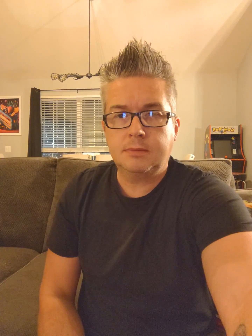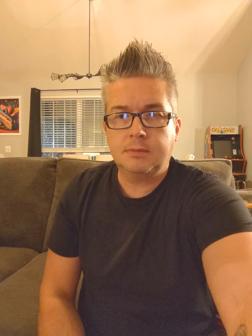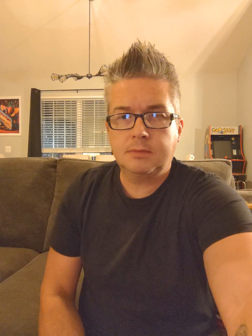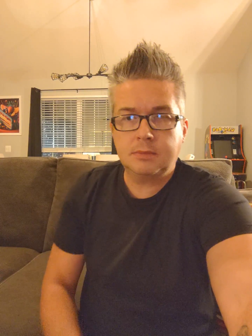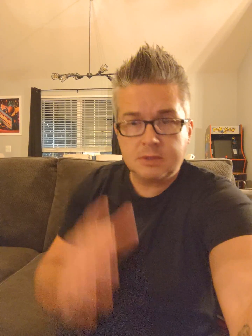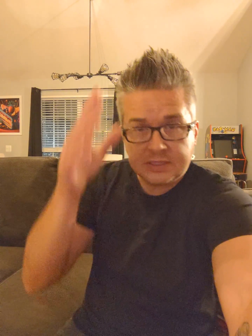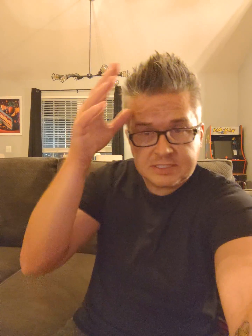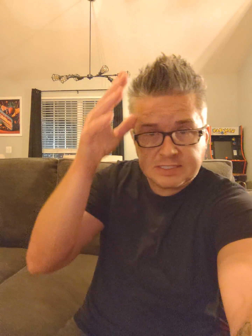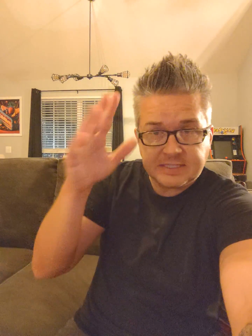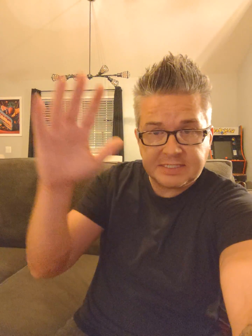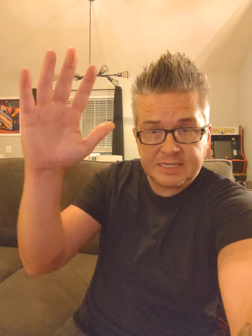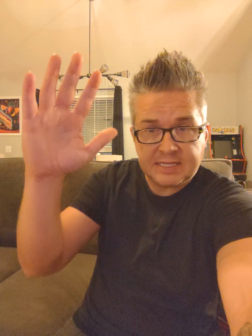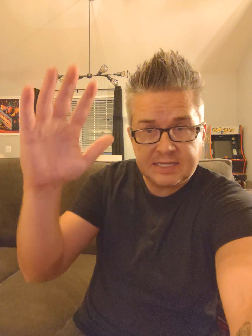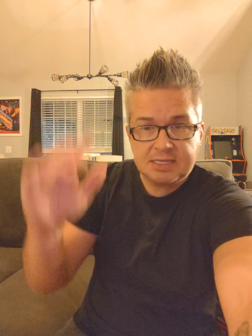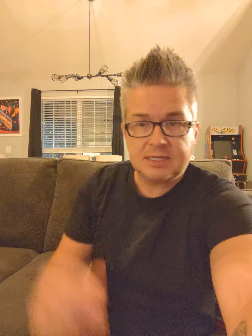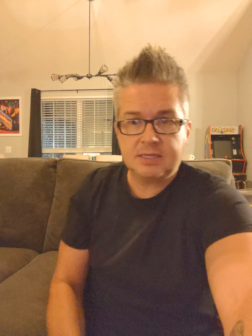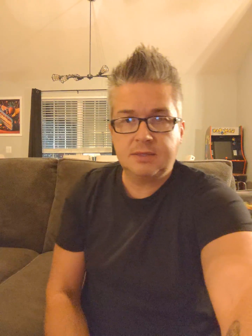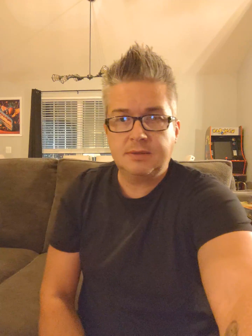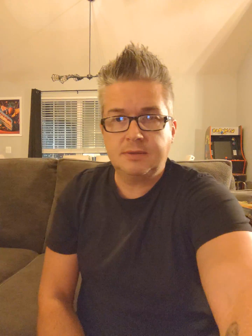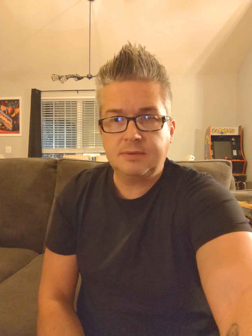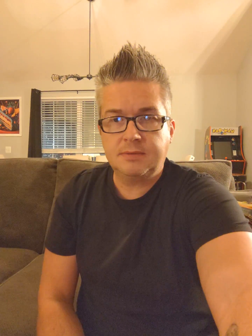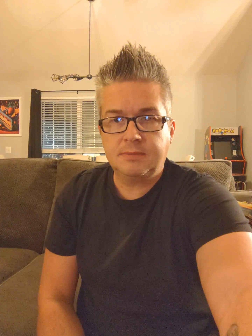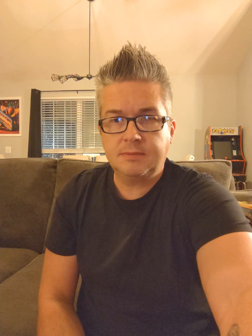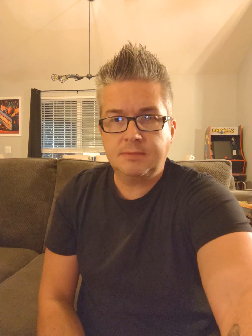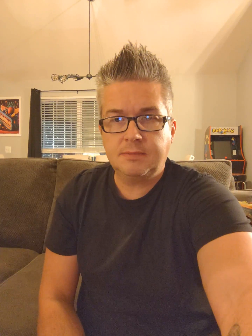moose